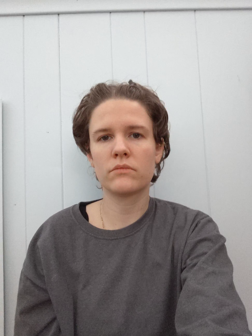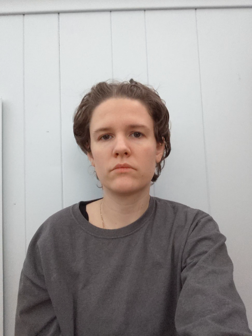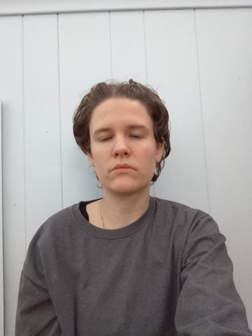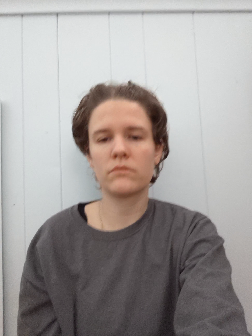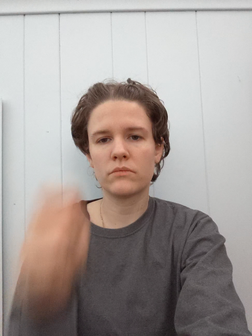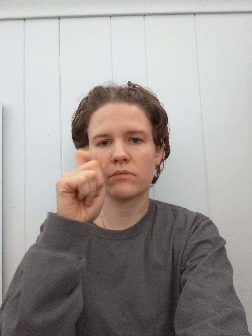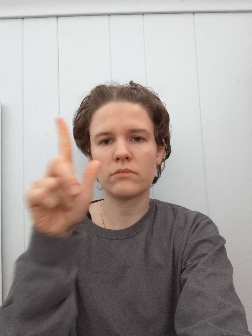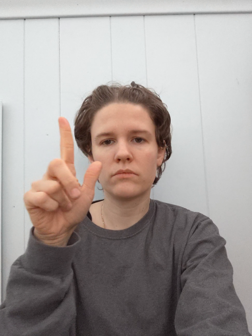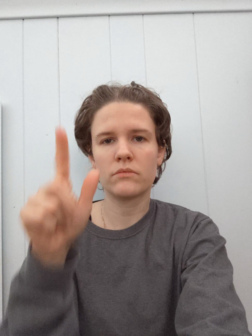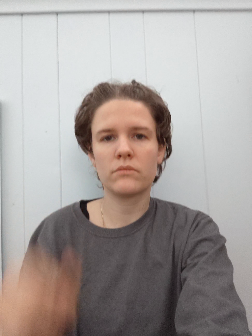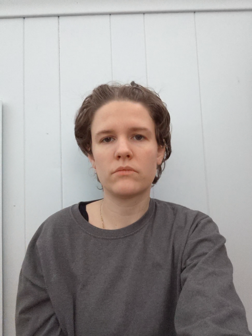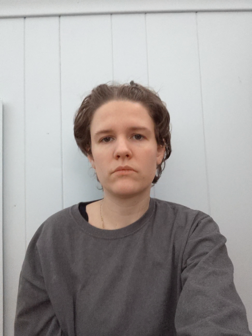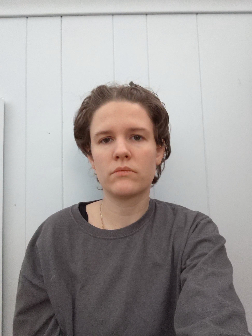wake